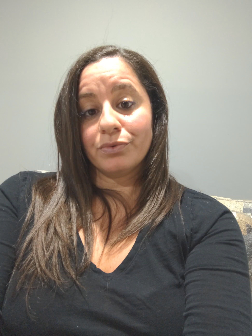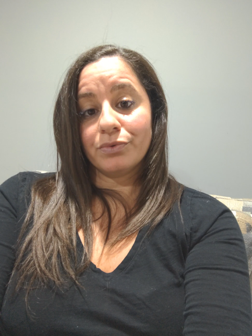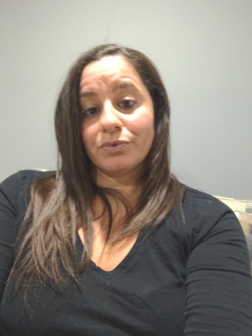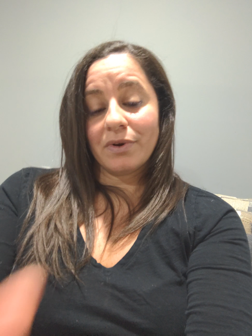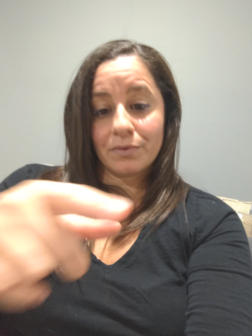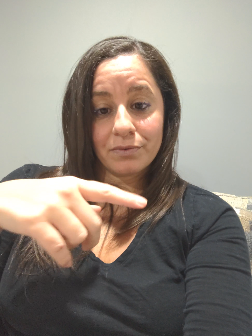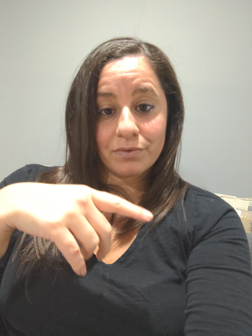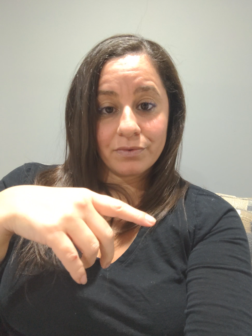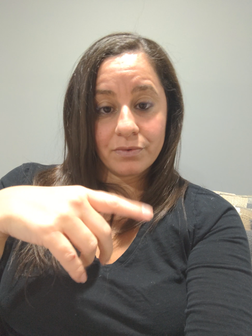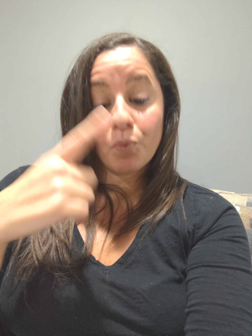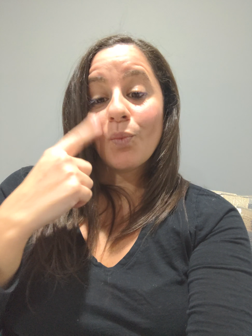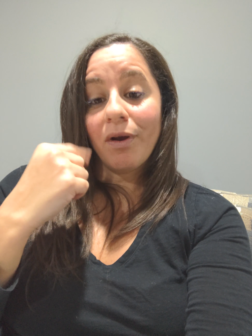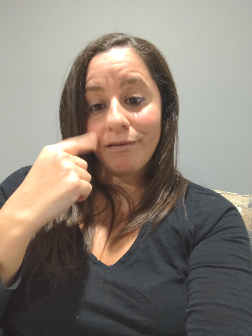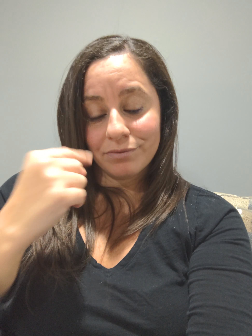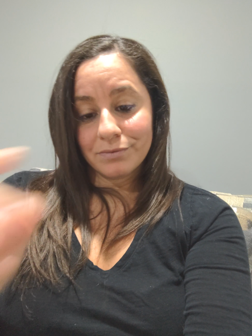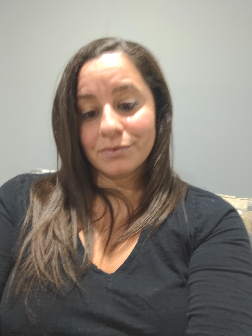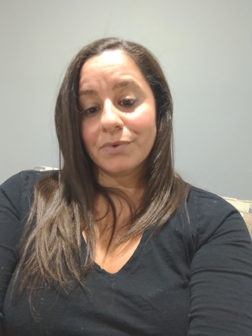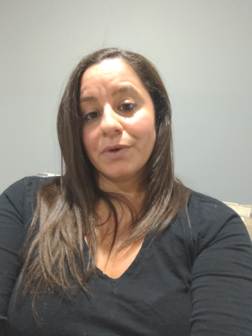cry